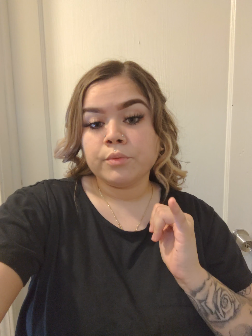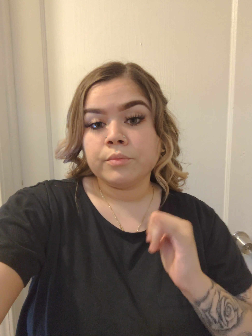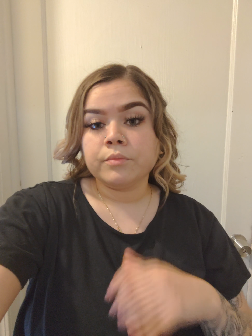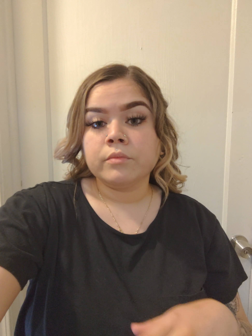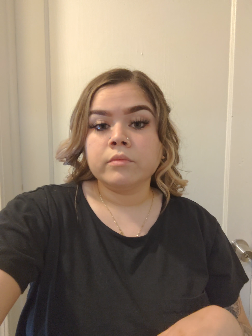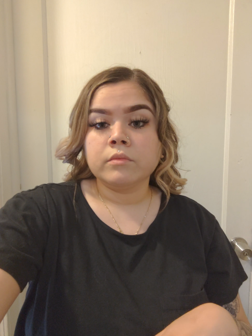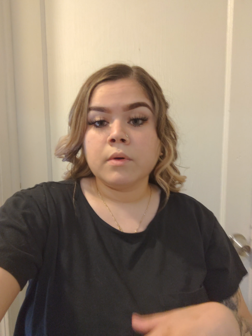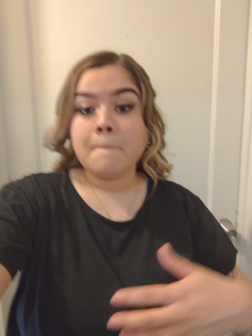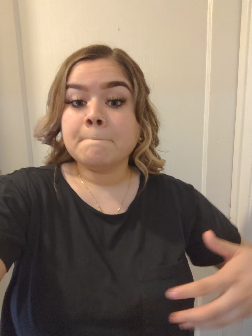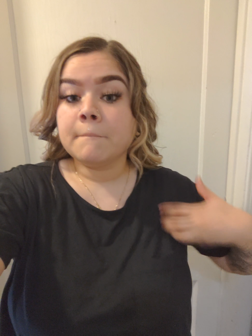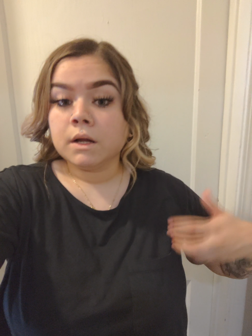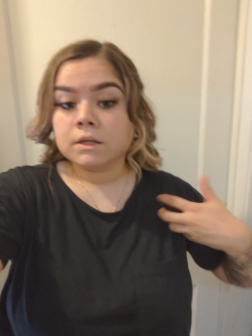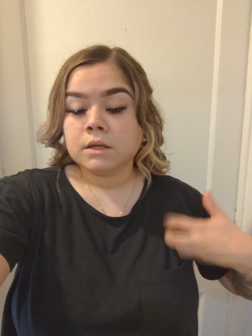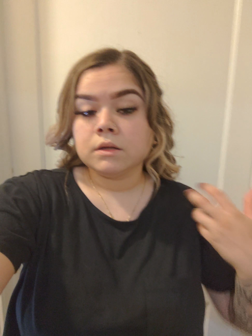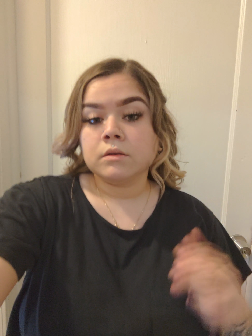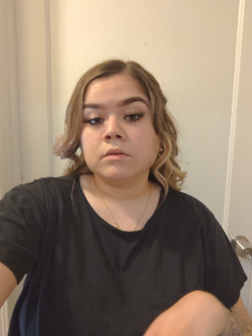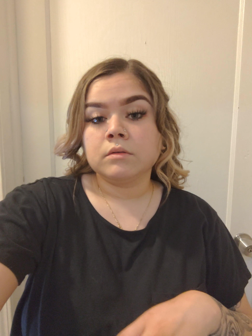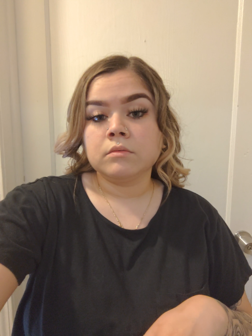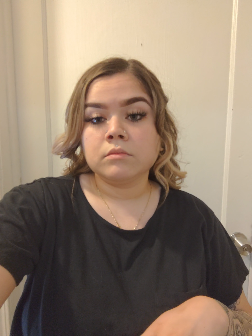monkey